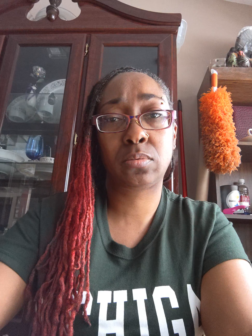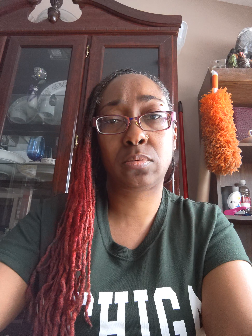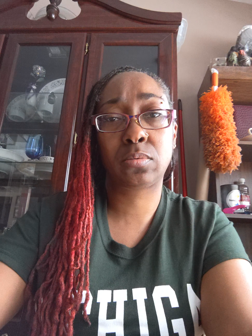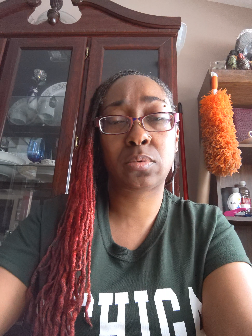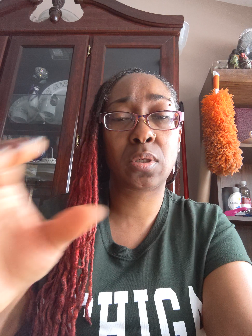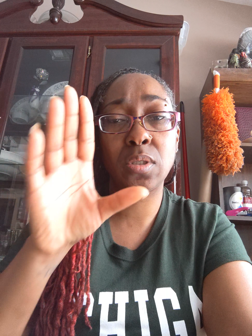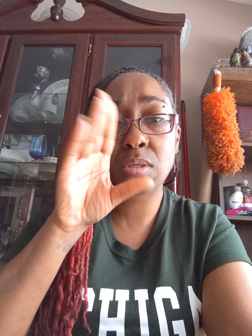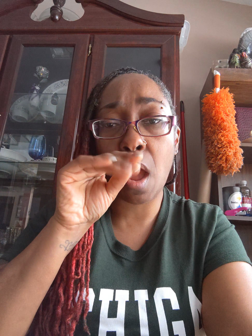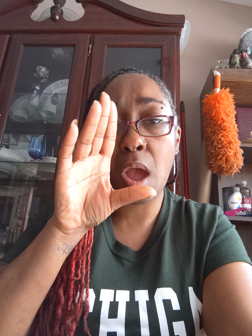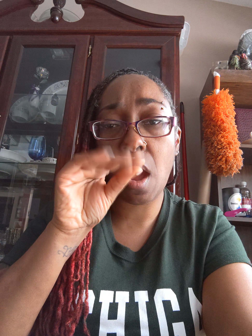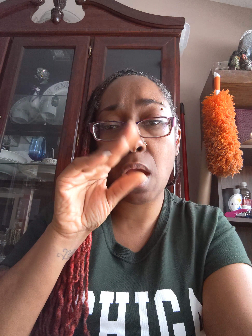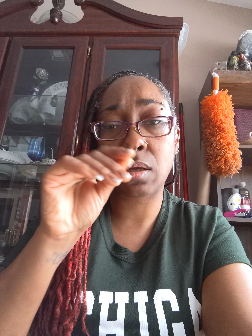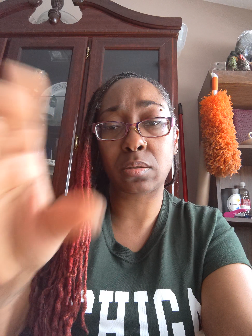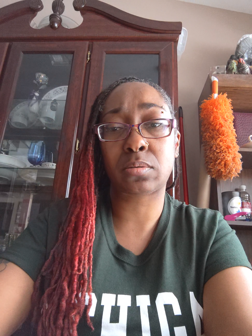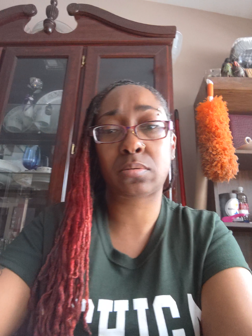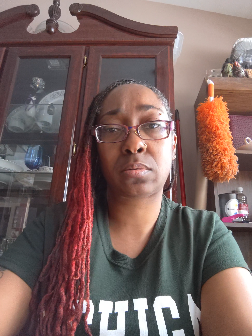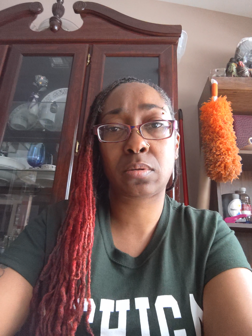duck